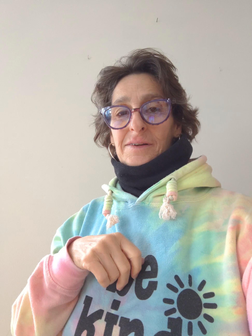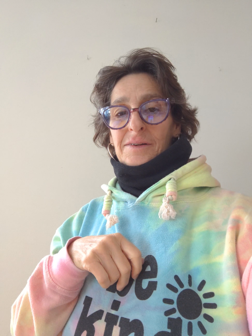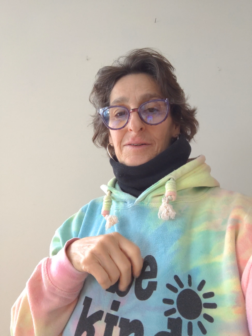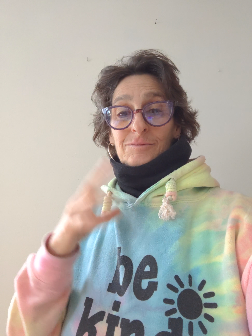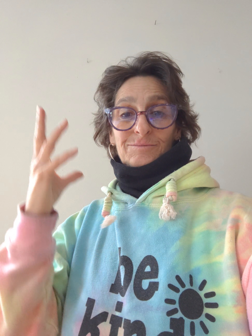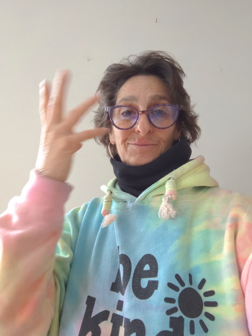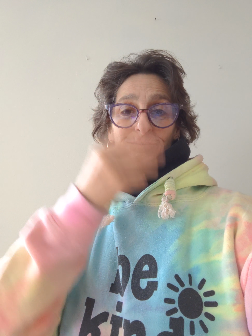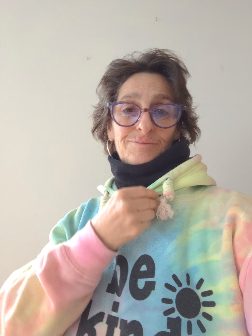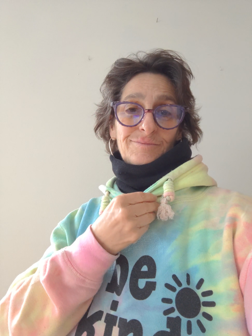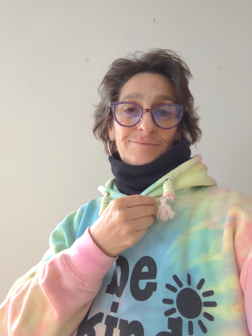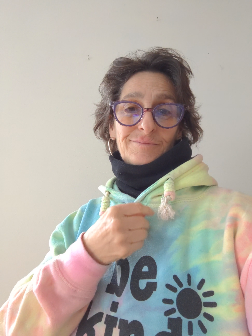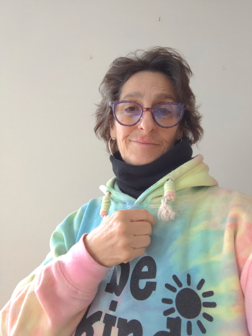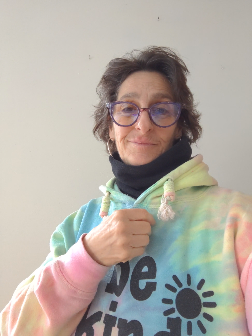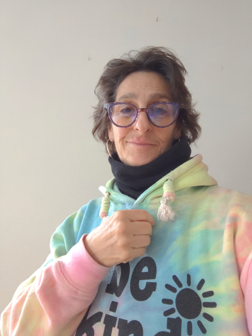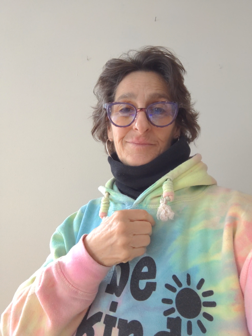pretty